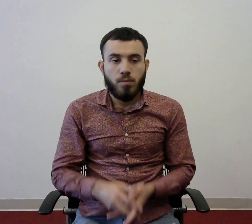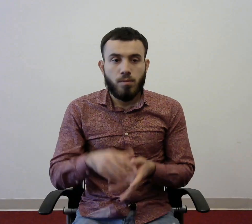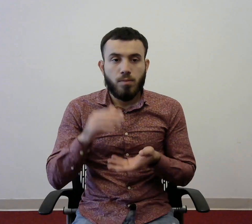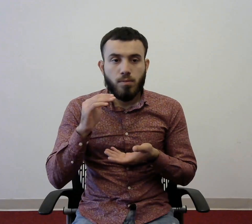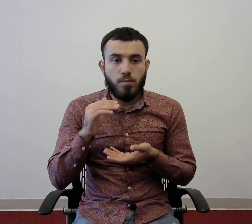balaca